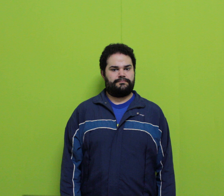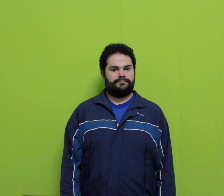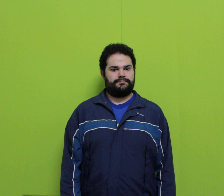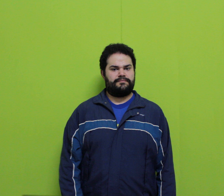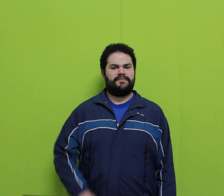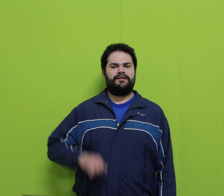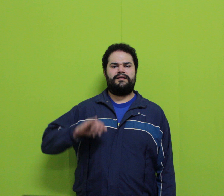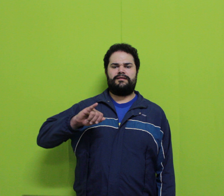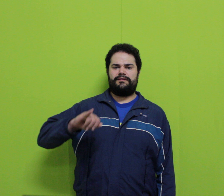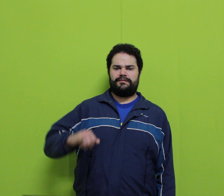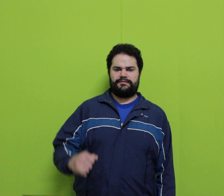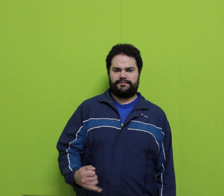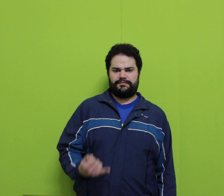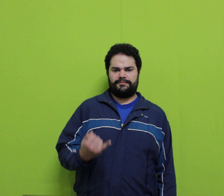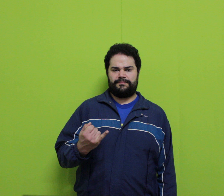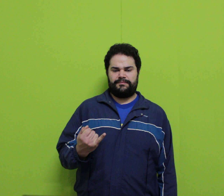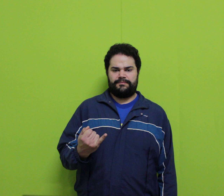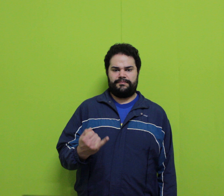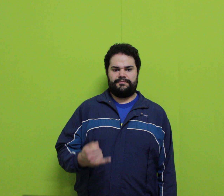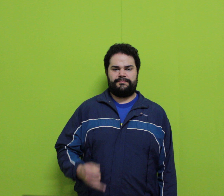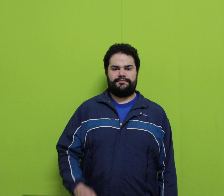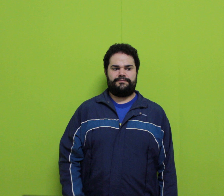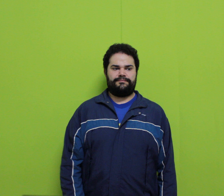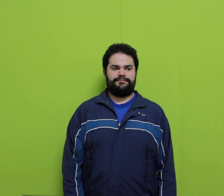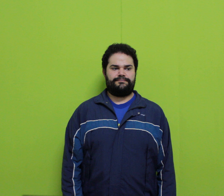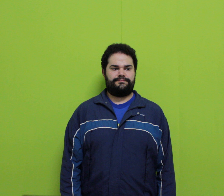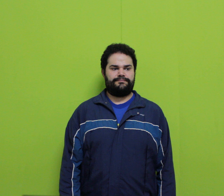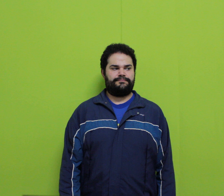aproveitar